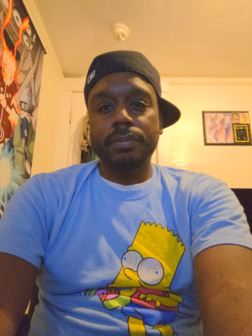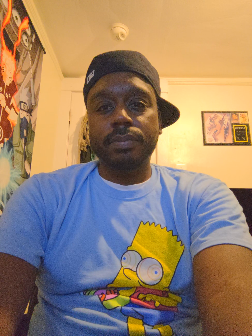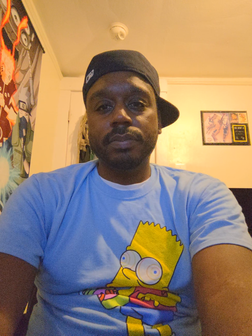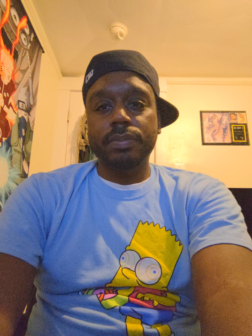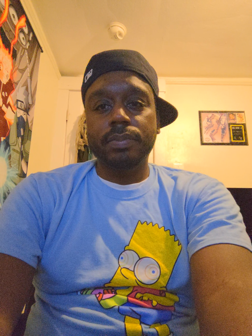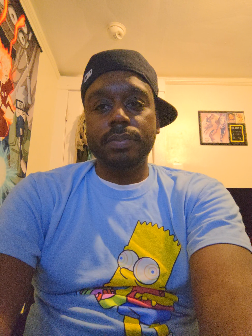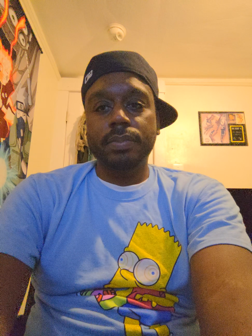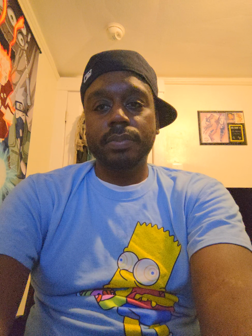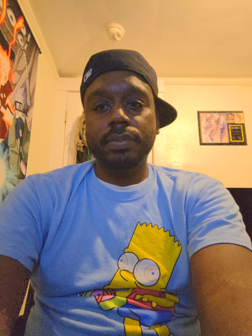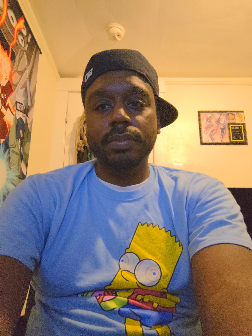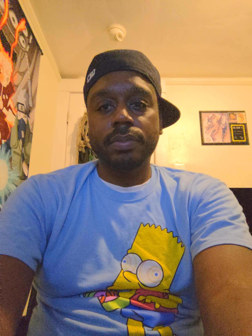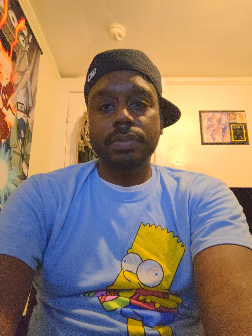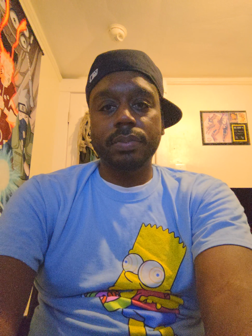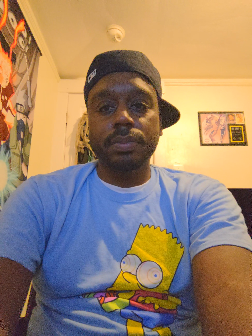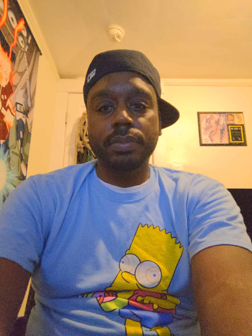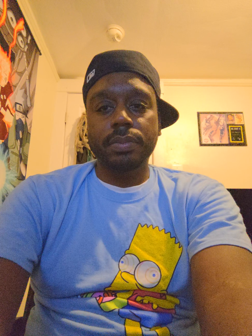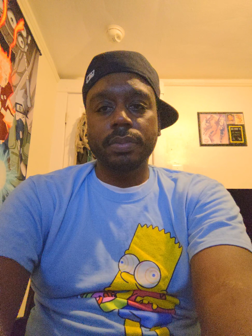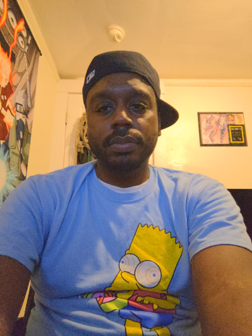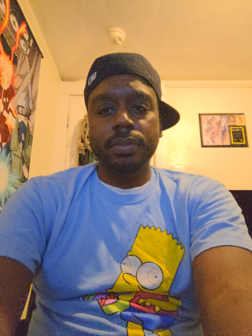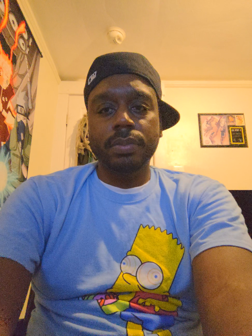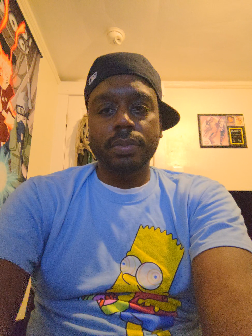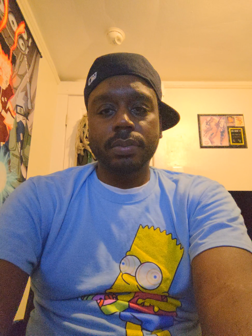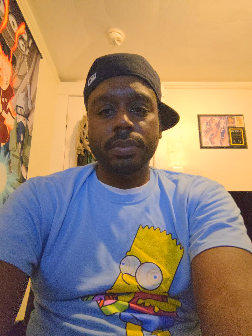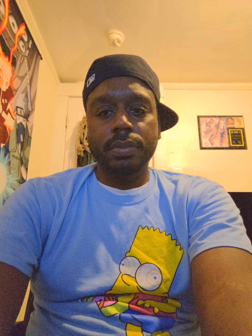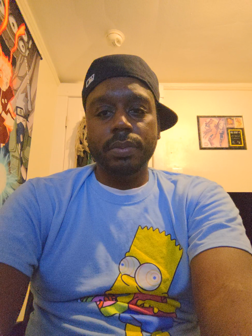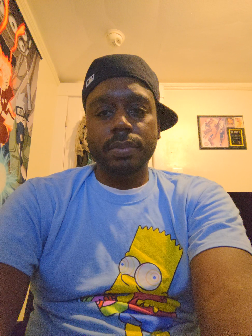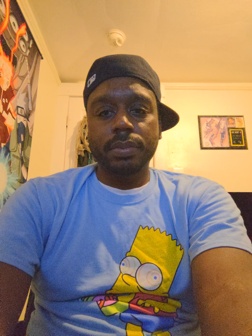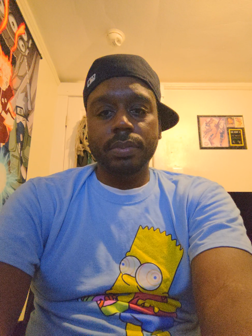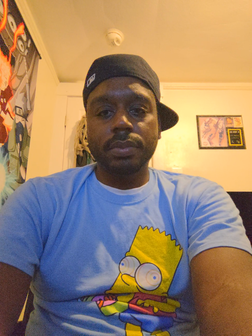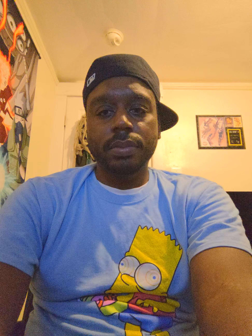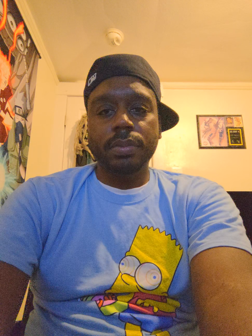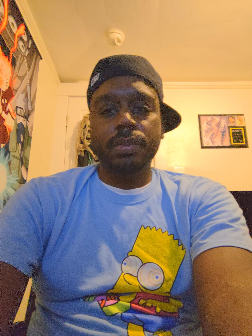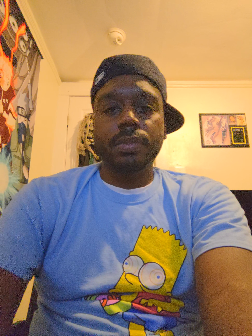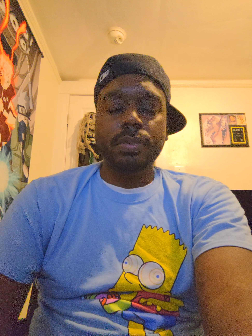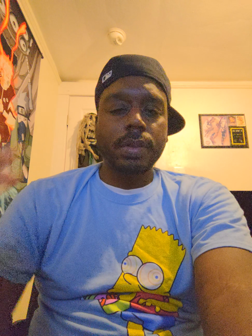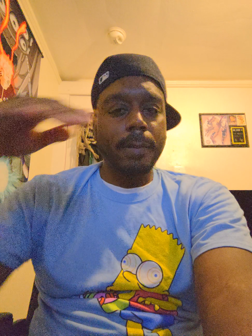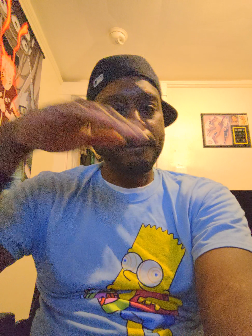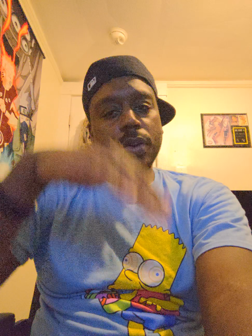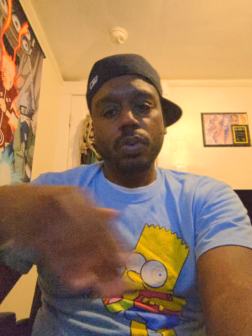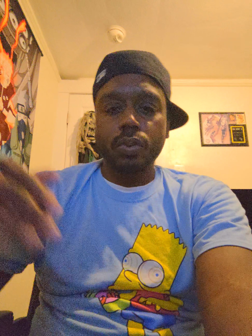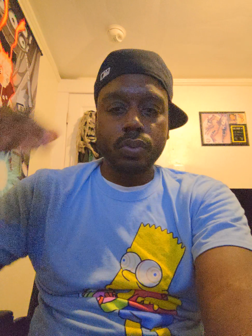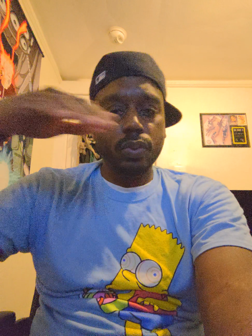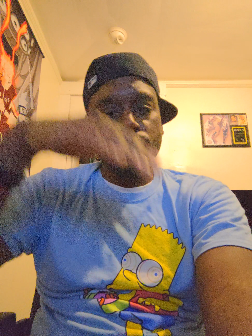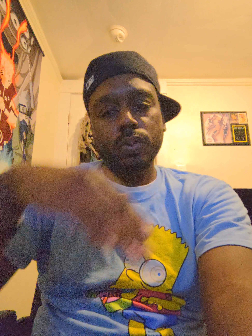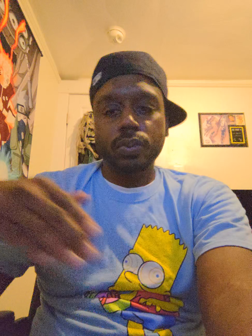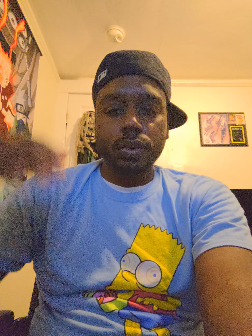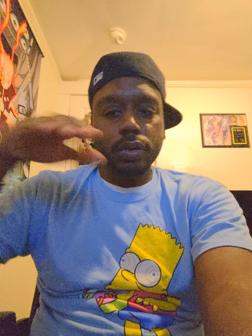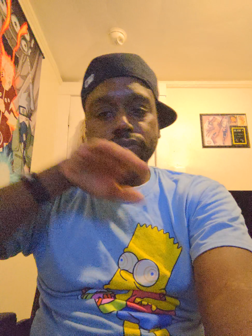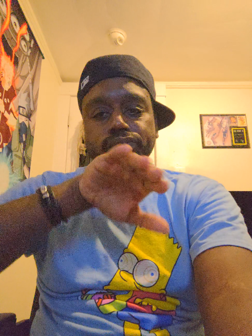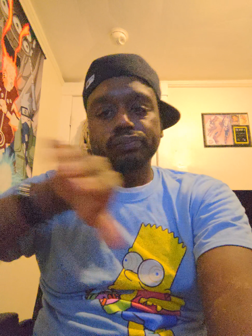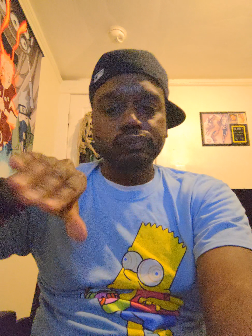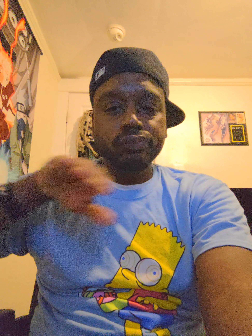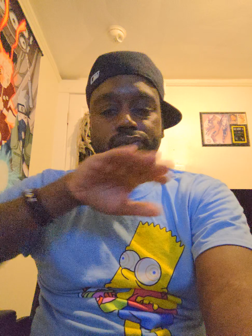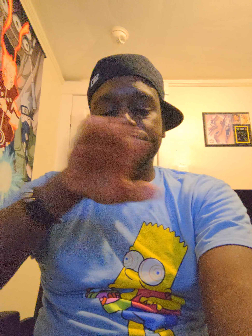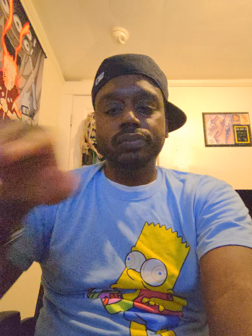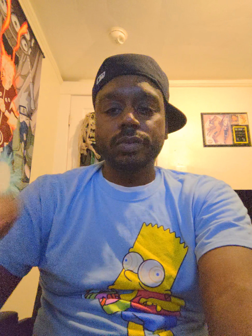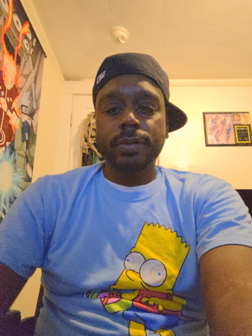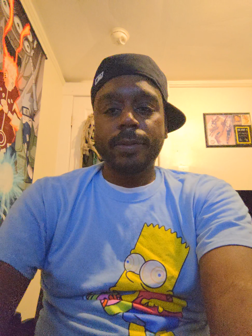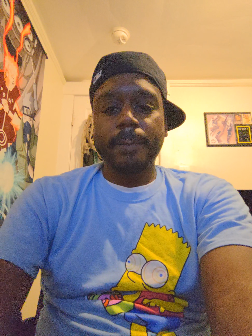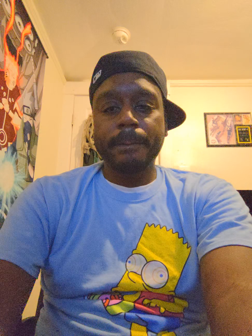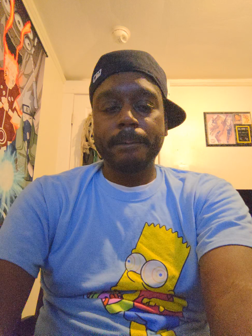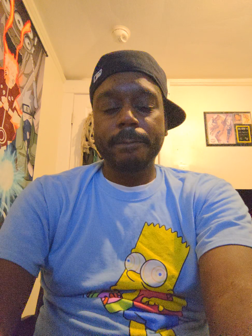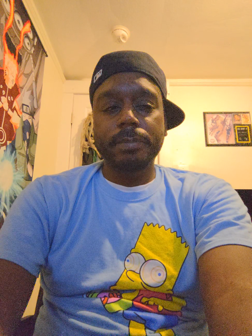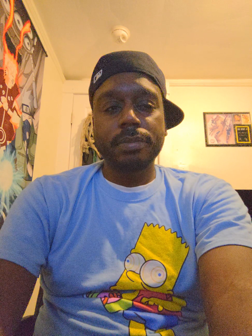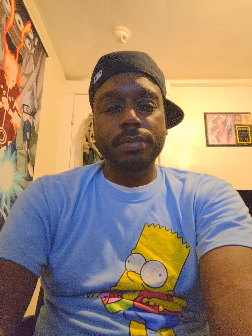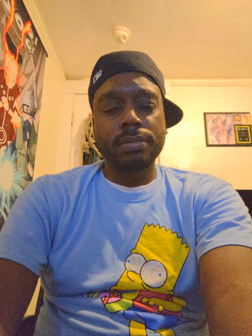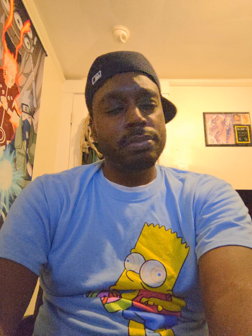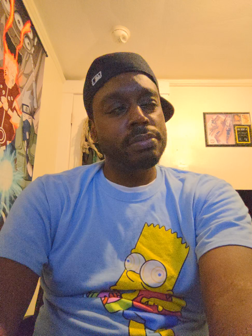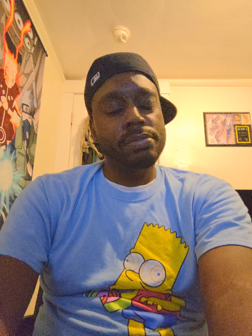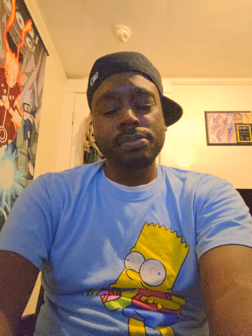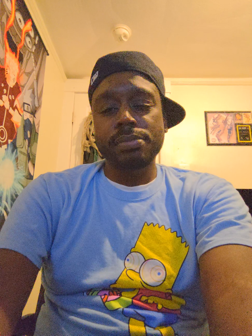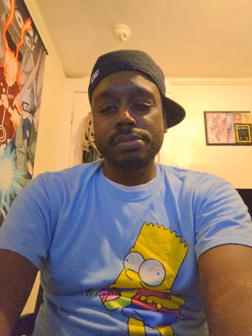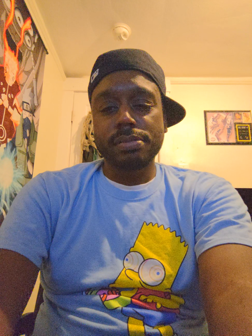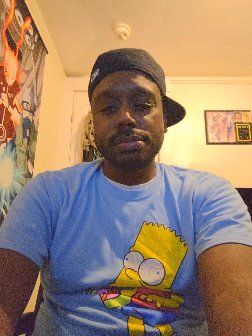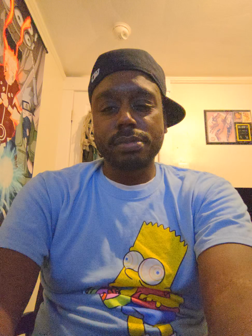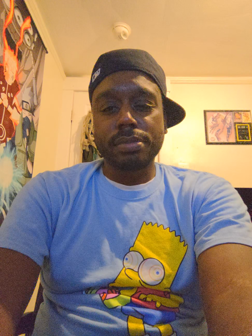pool